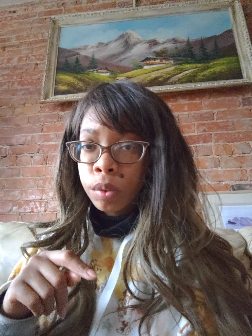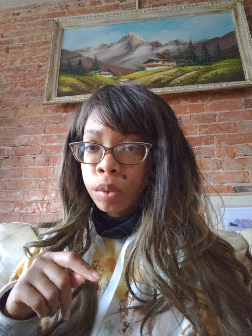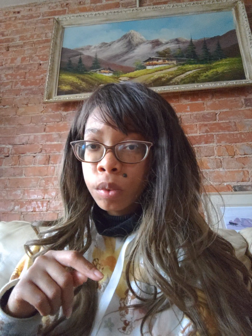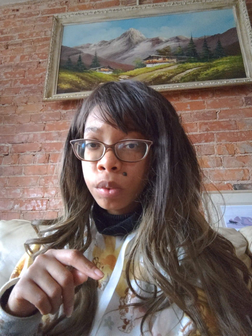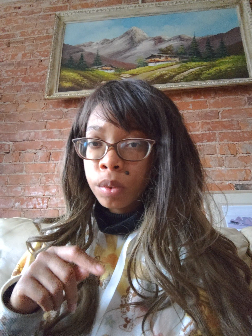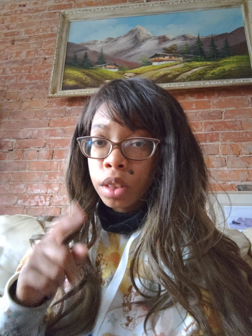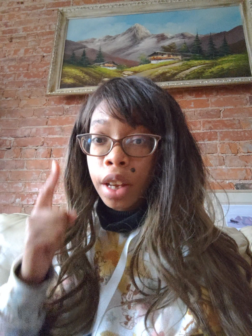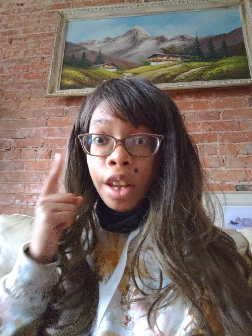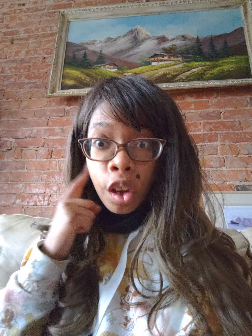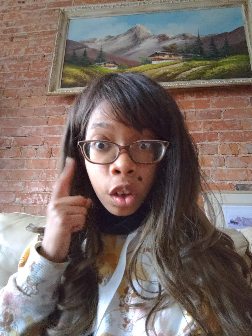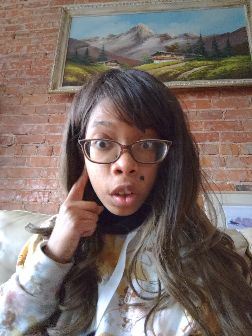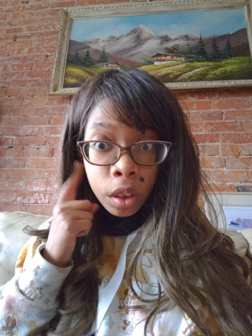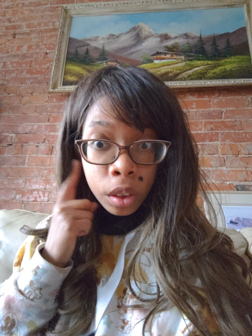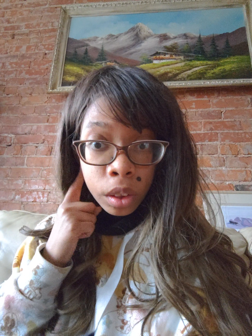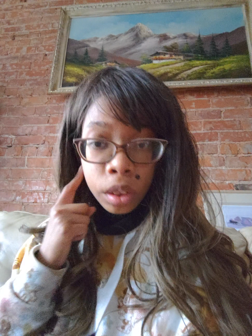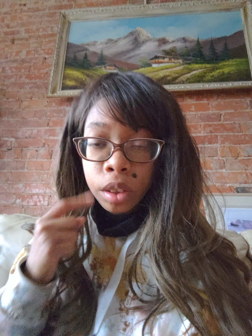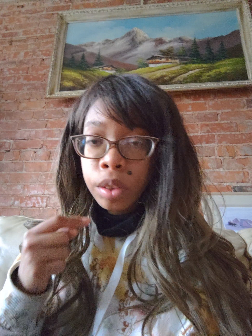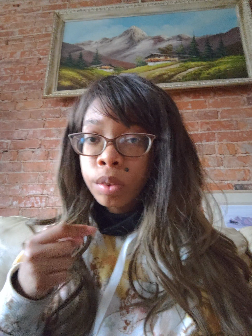hear